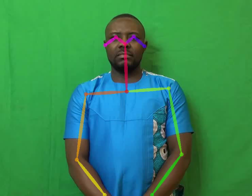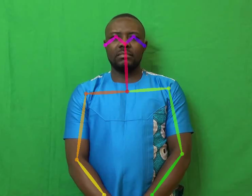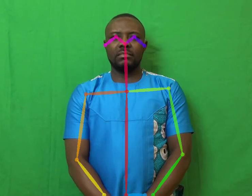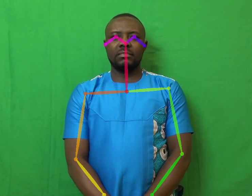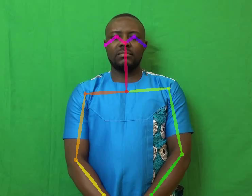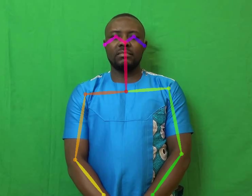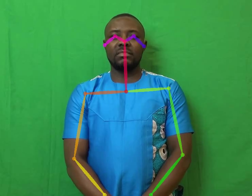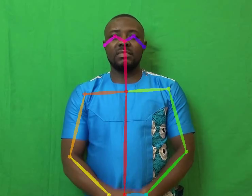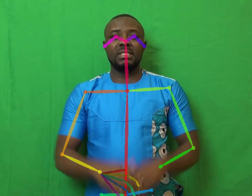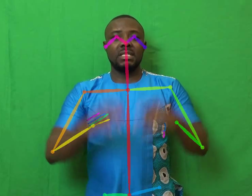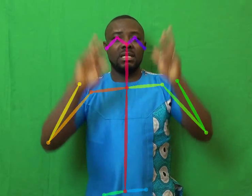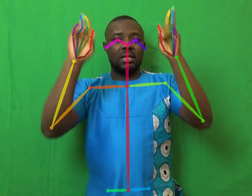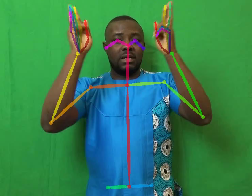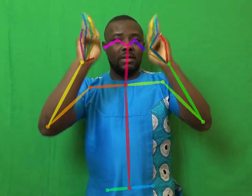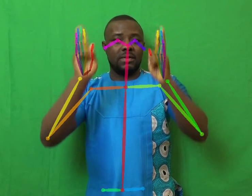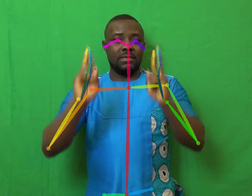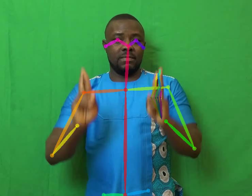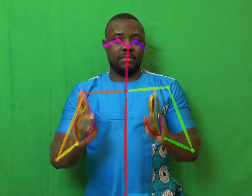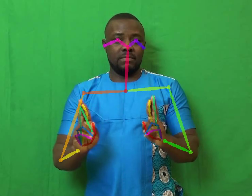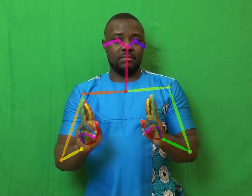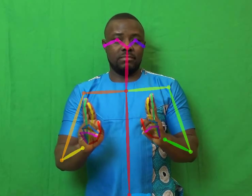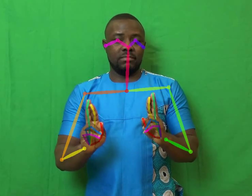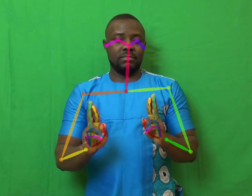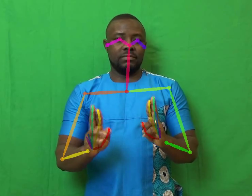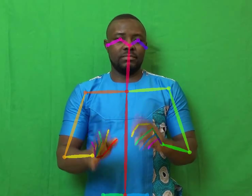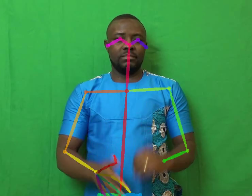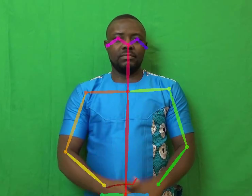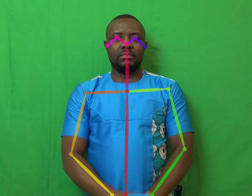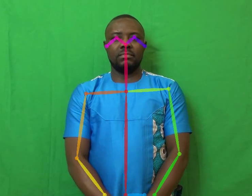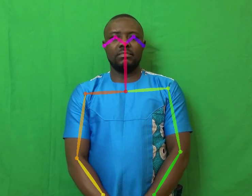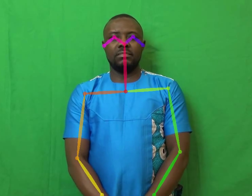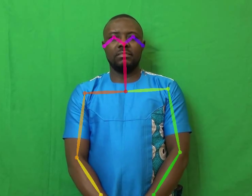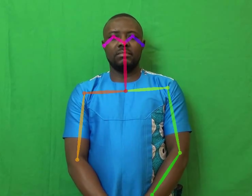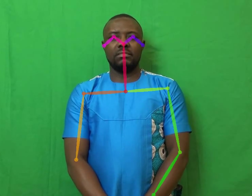result